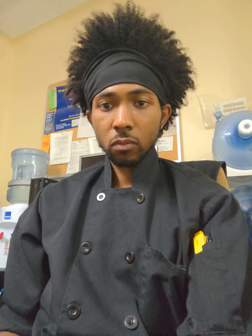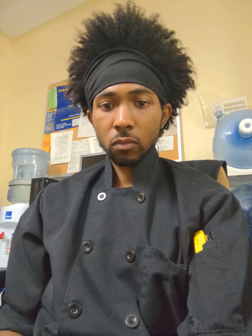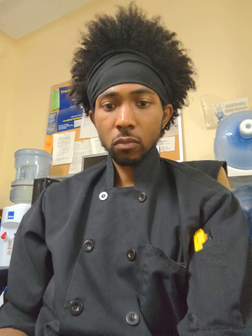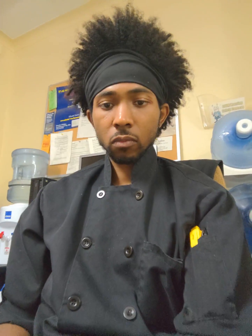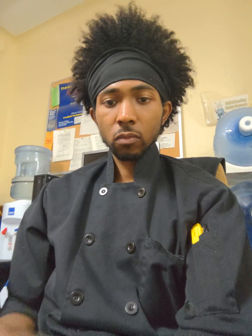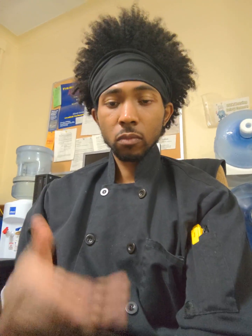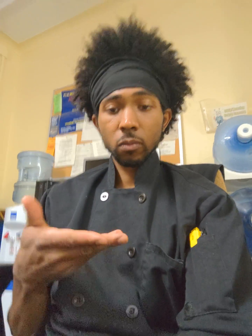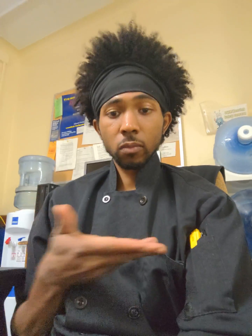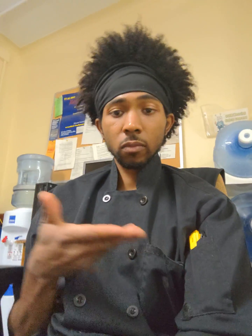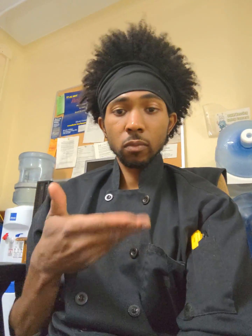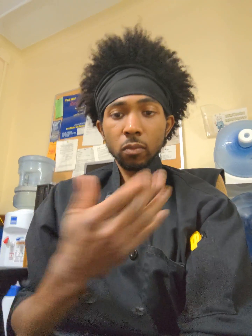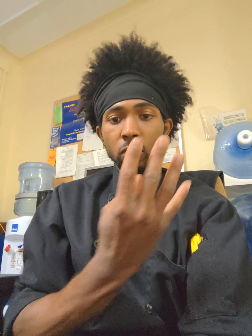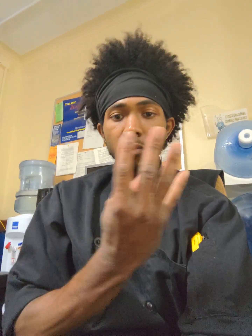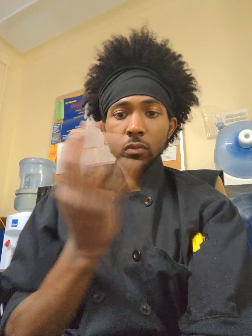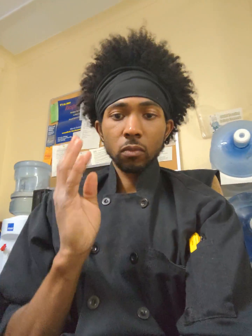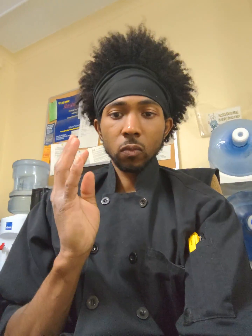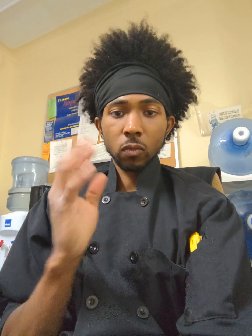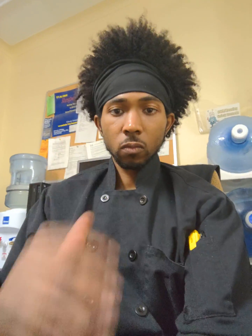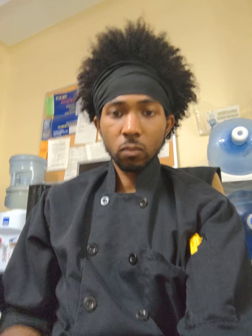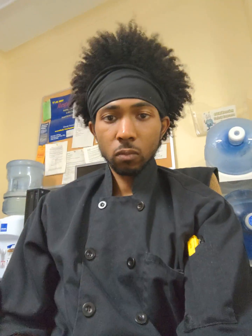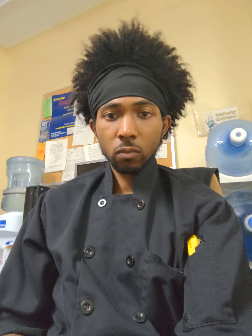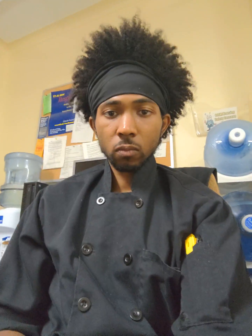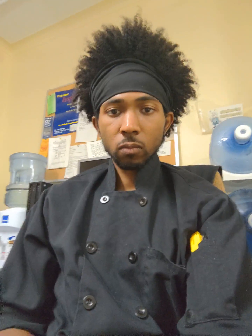crib